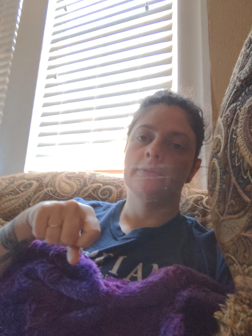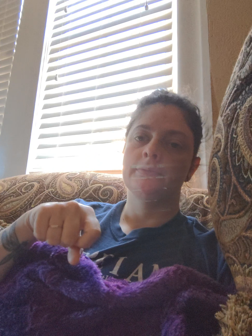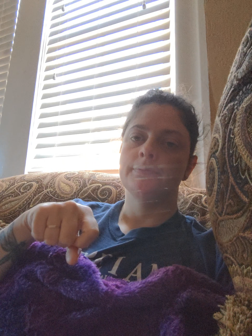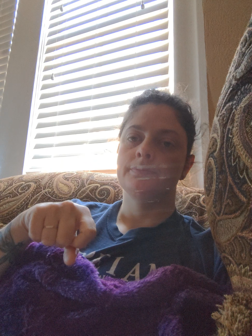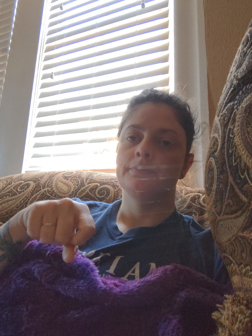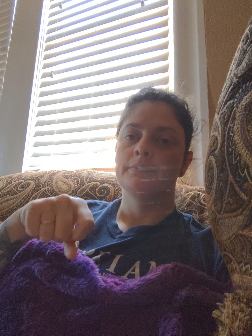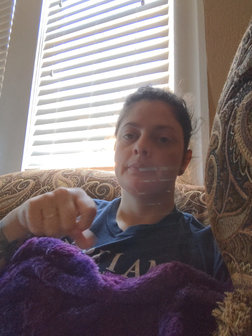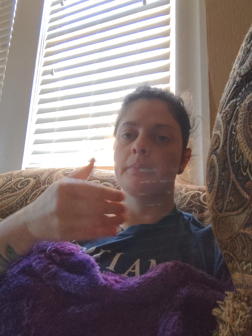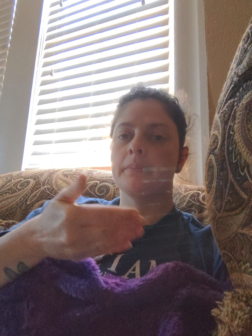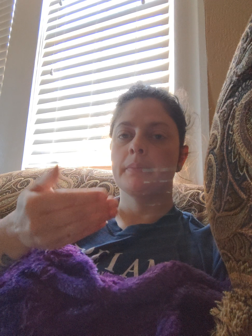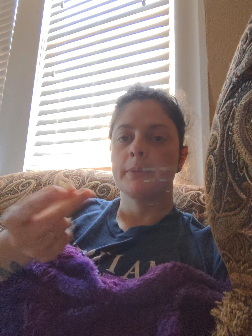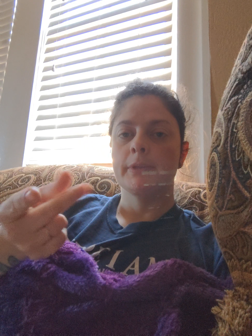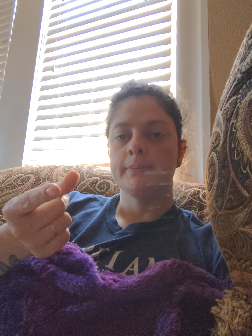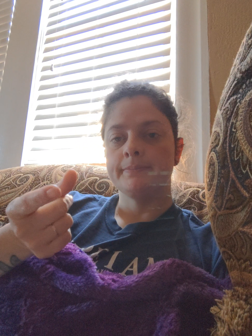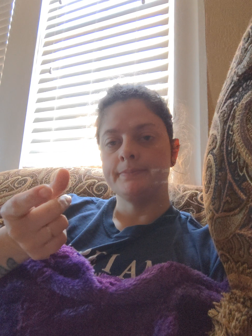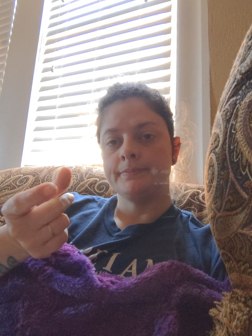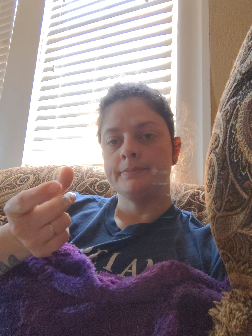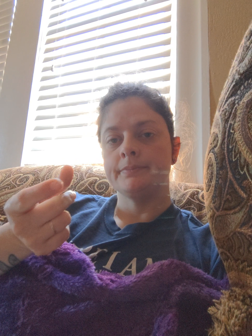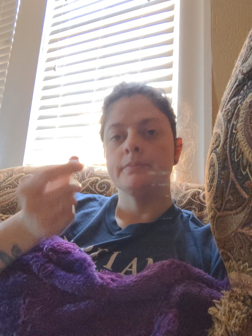puppy